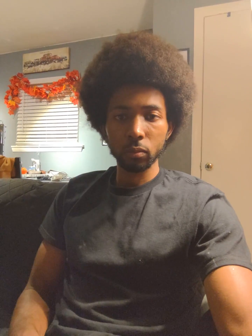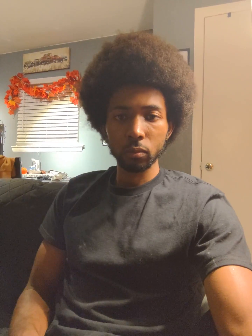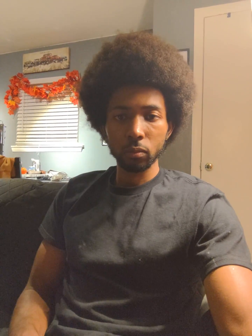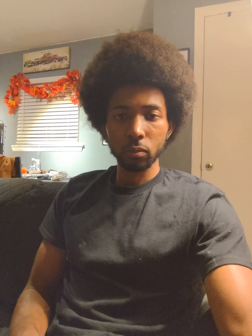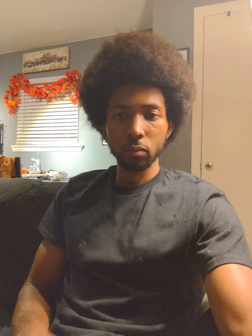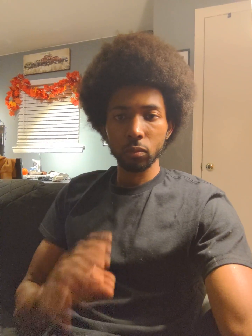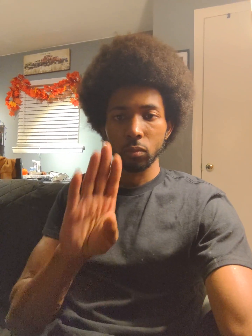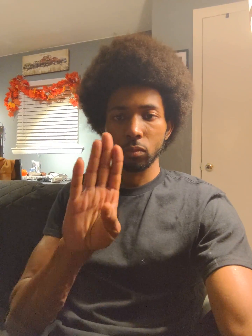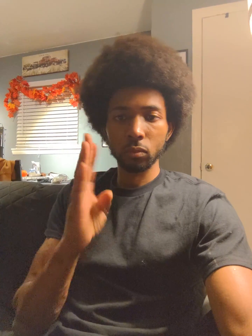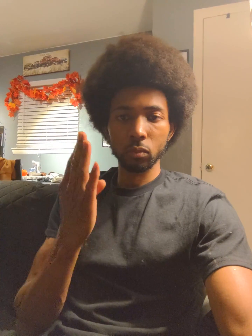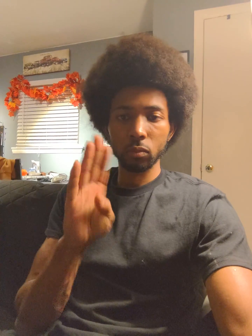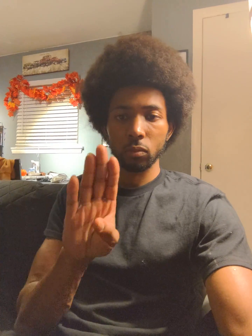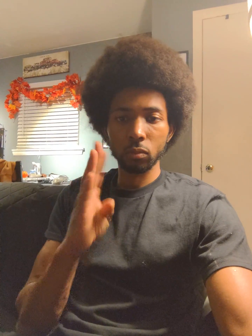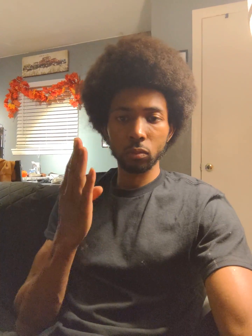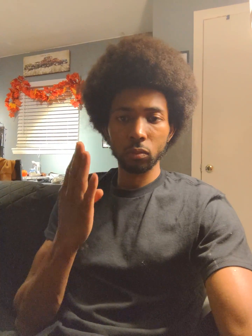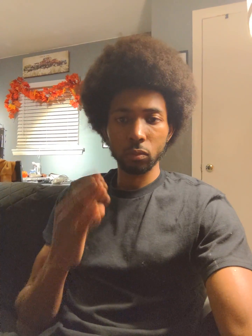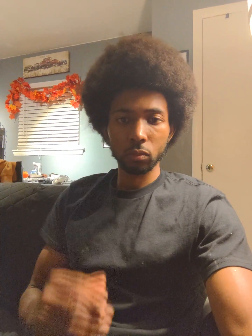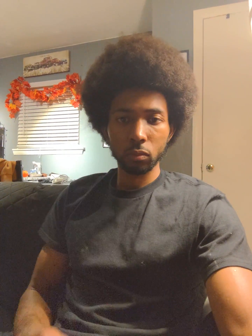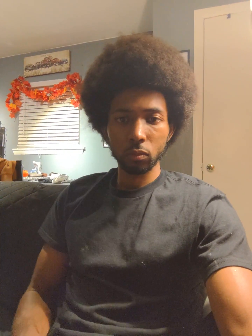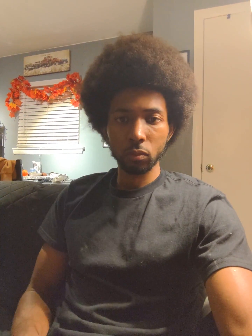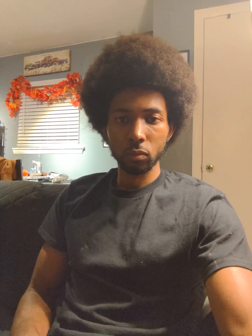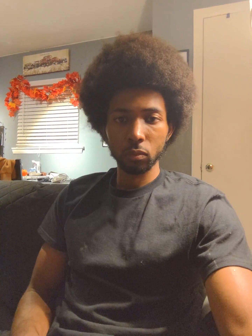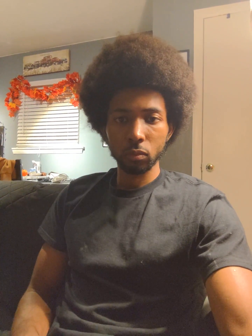door